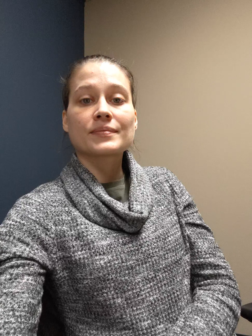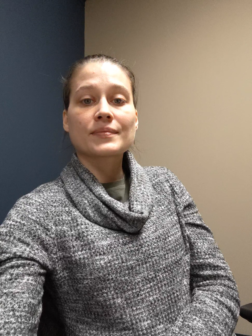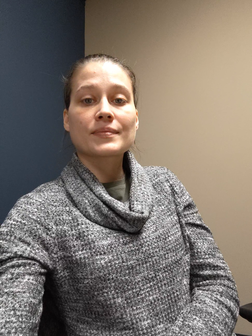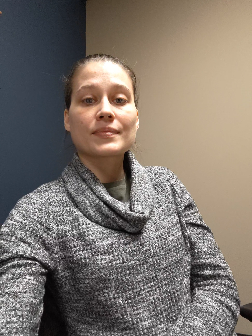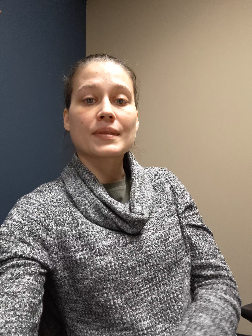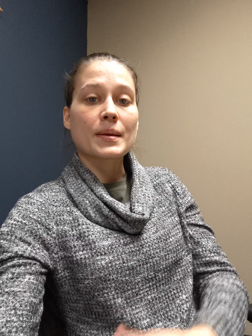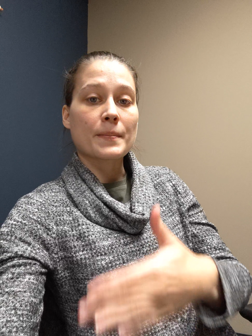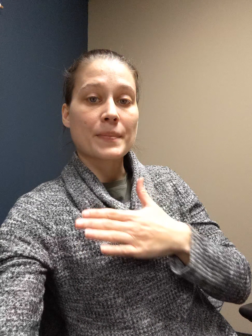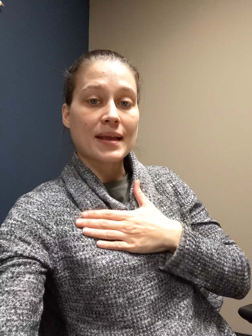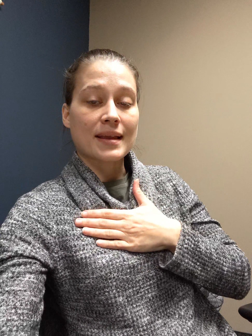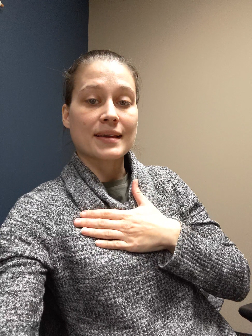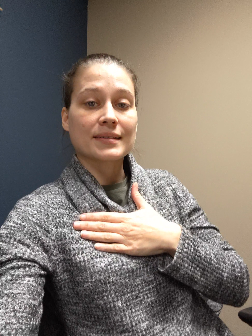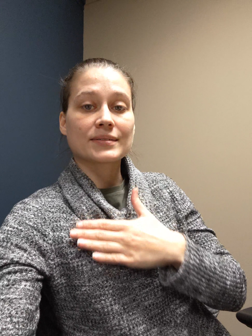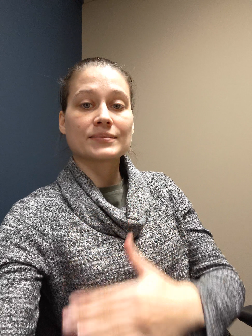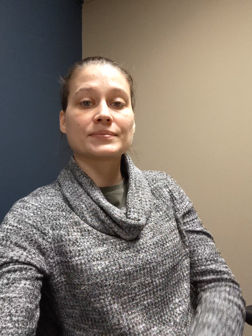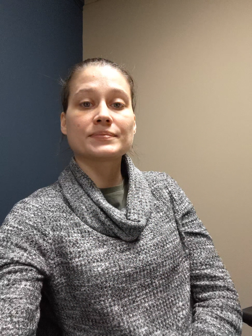my